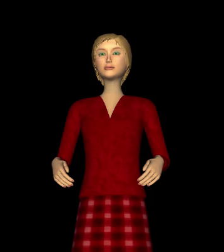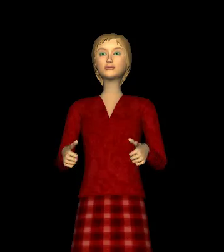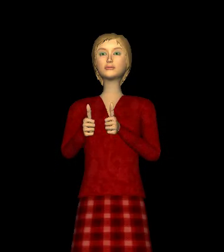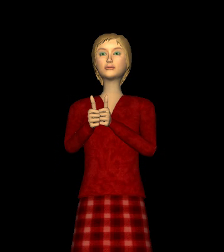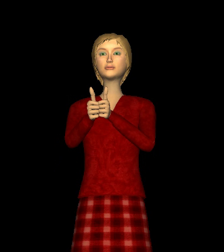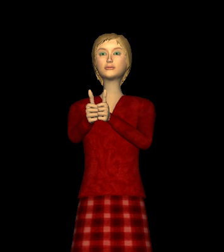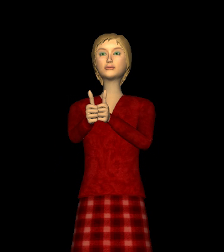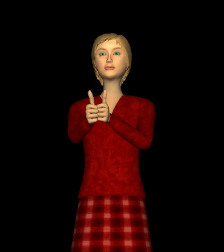يتابع